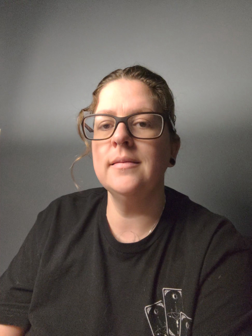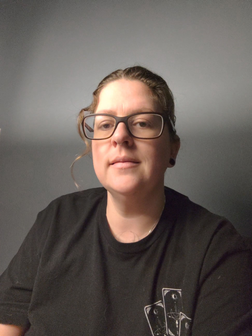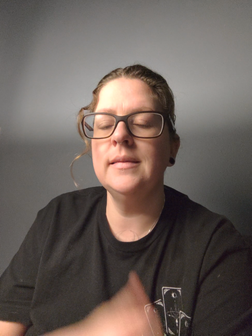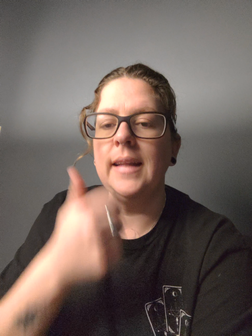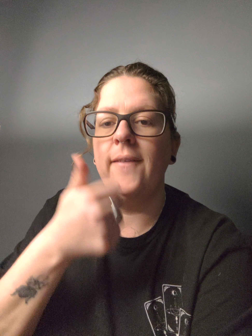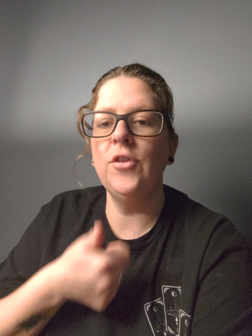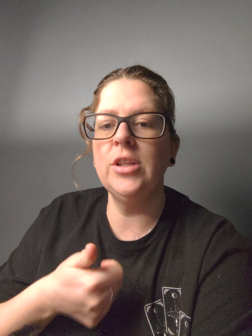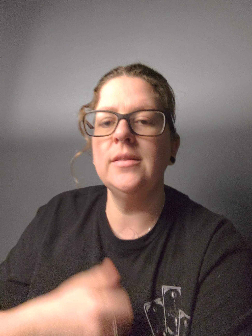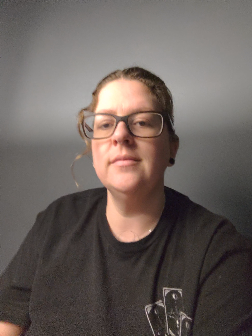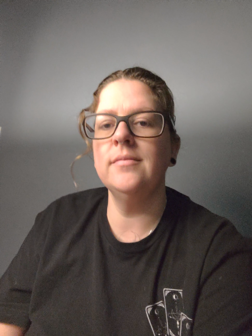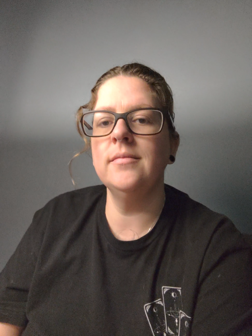every